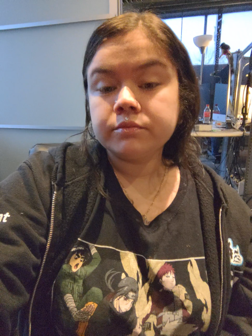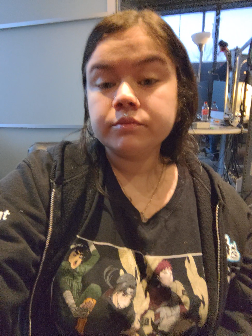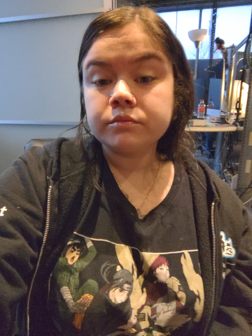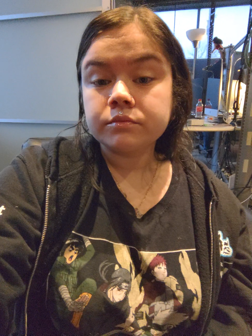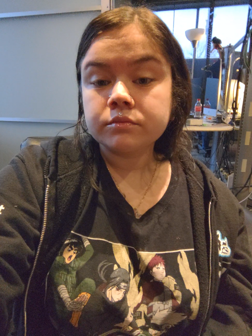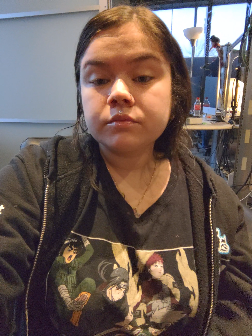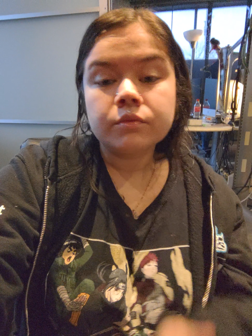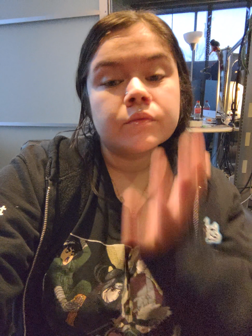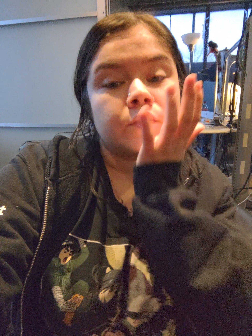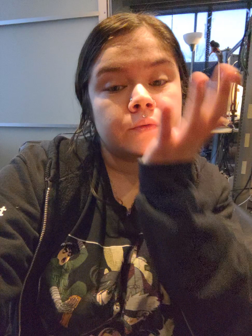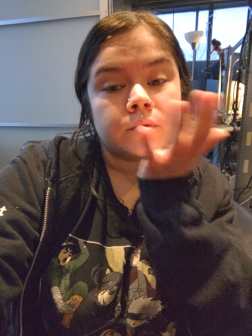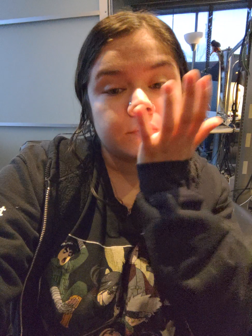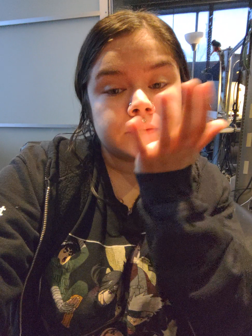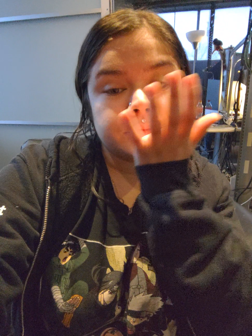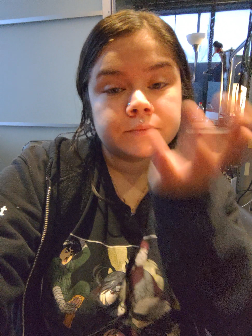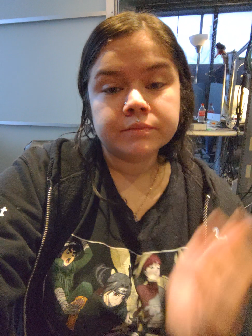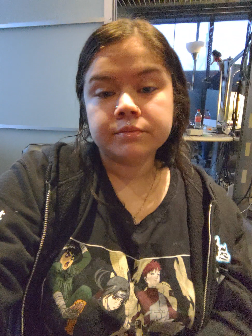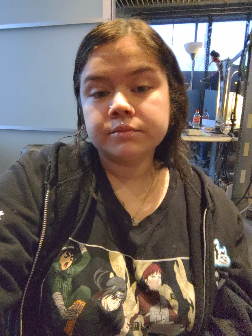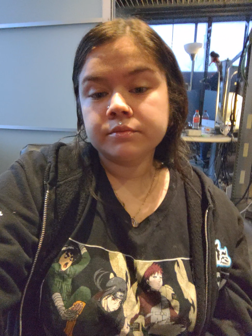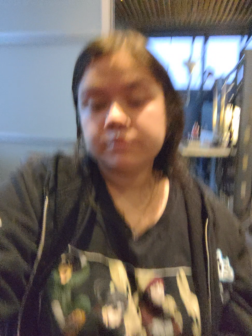grass